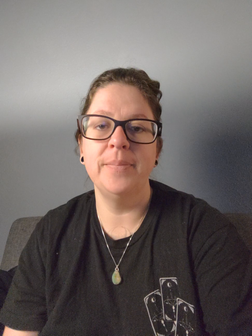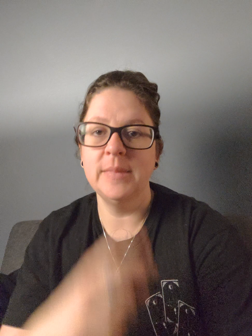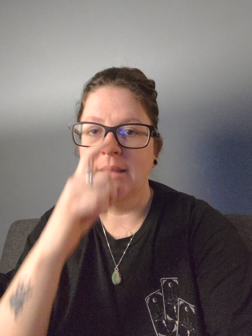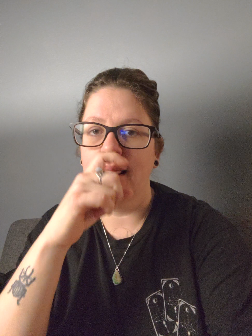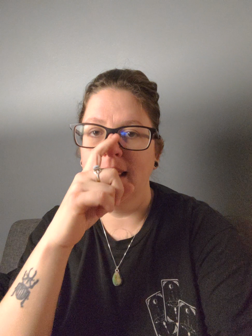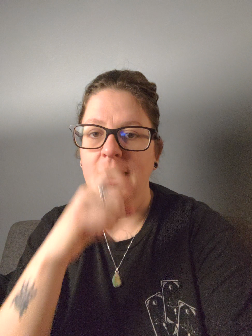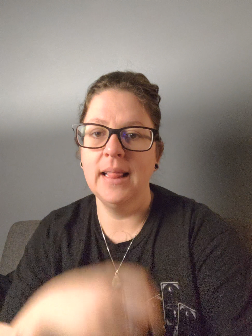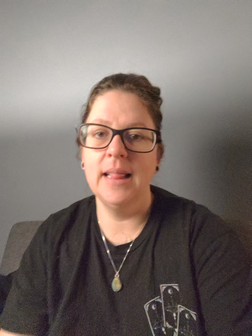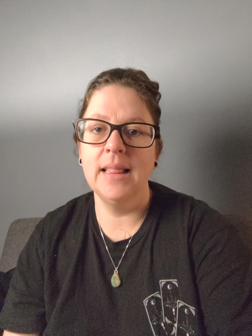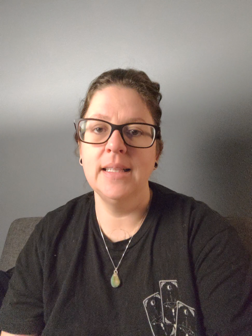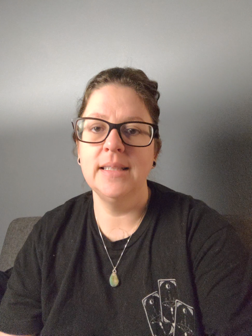doll